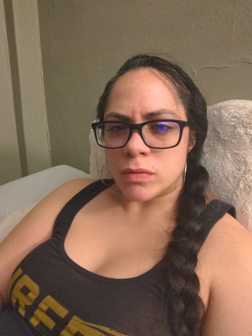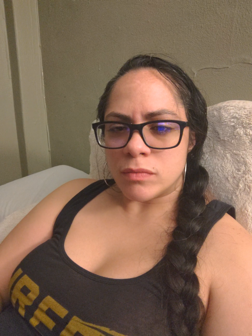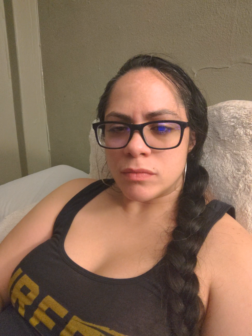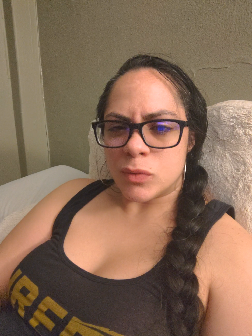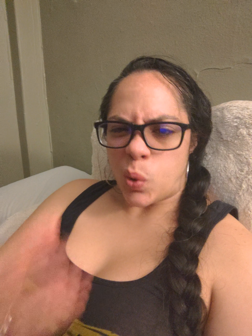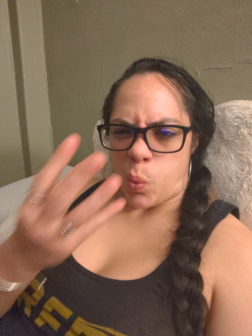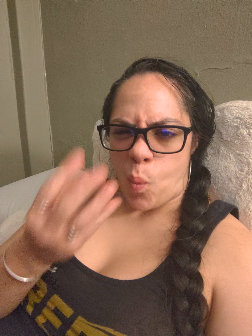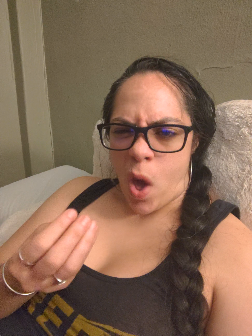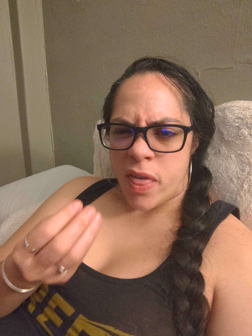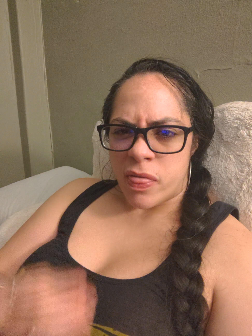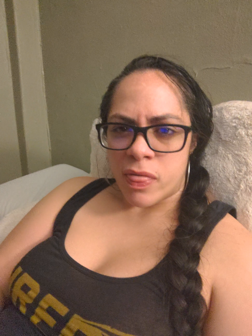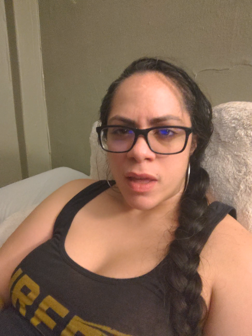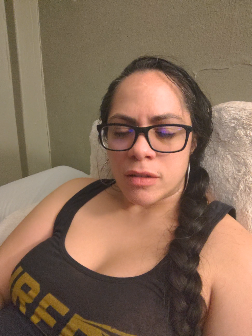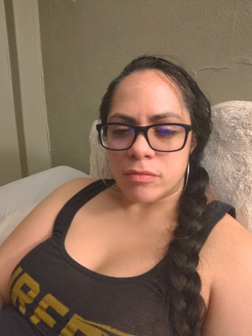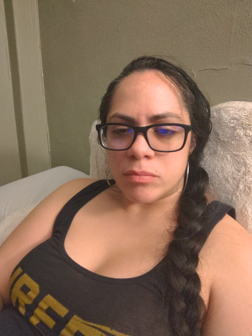wet